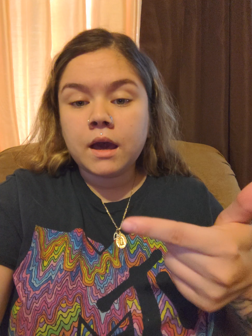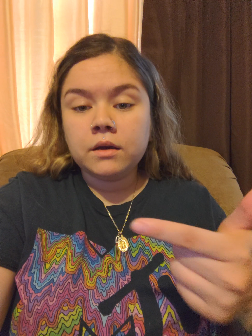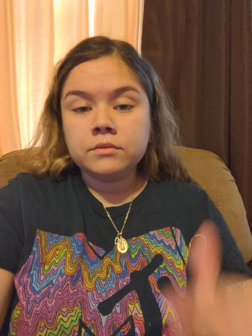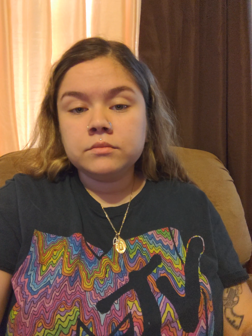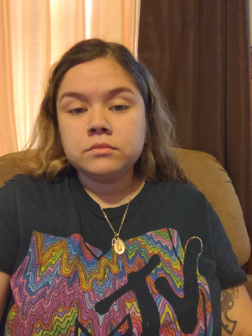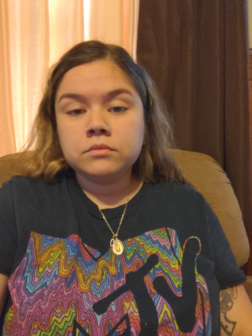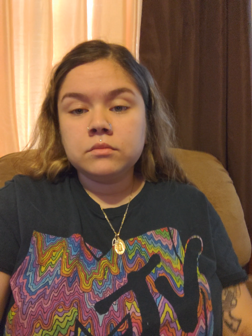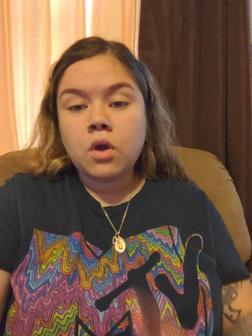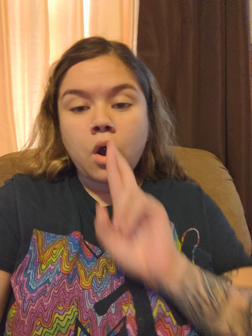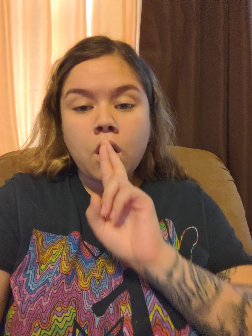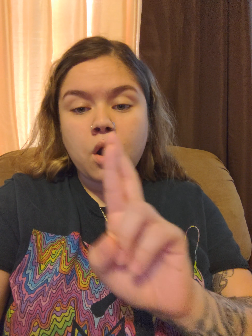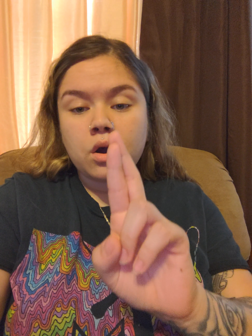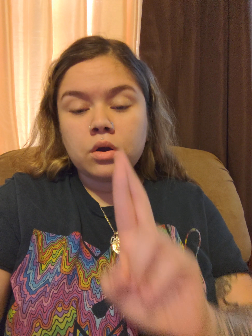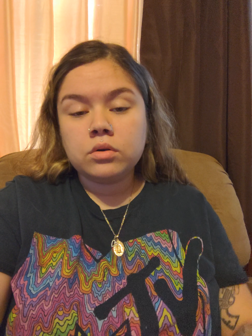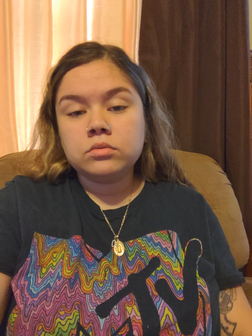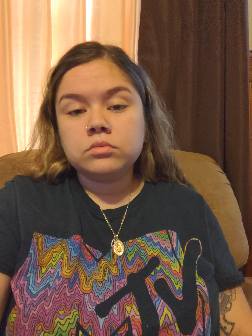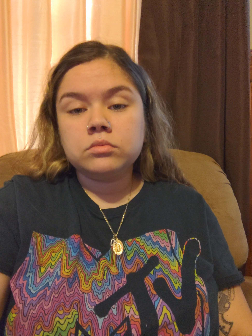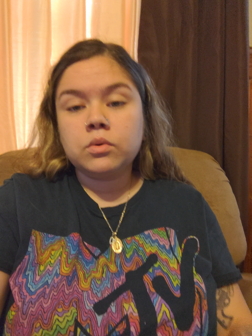are